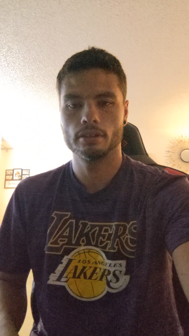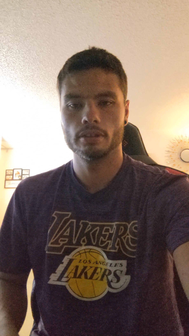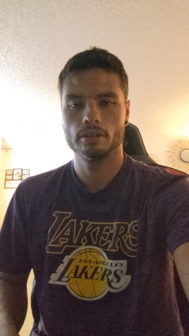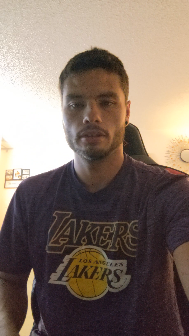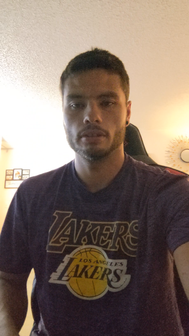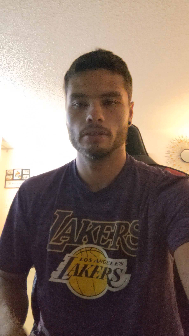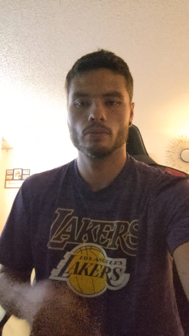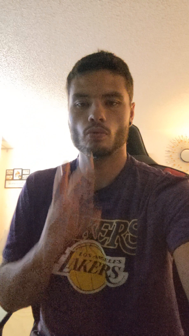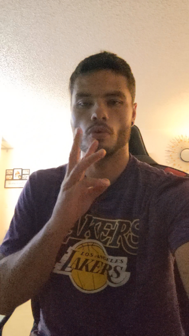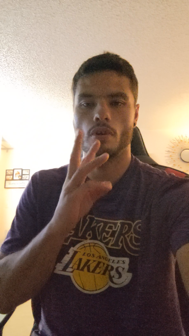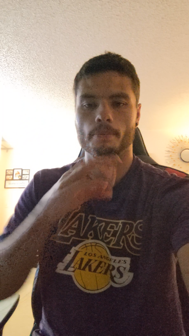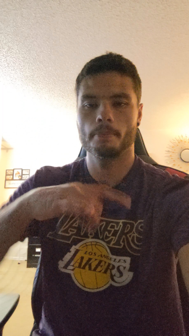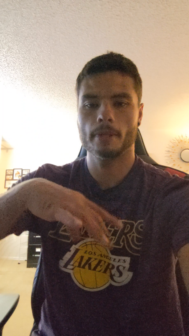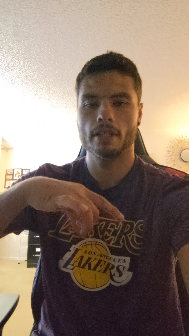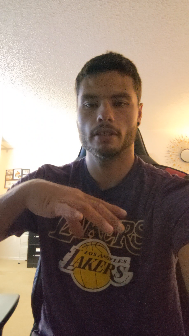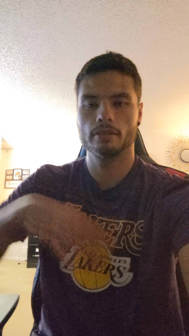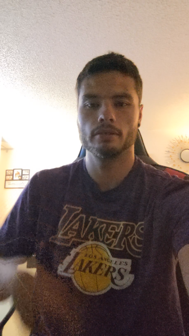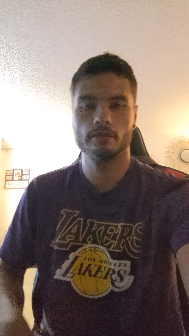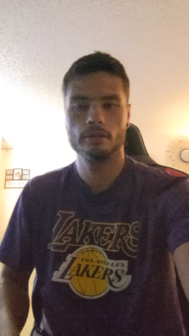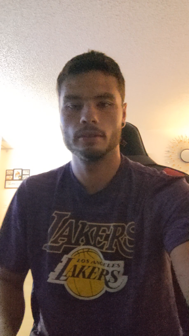melon